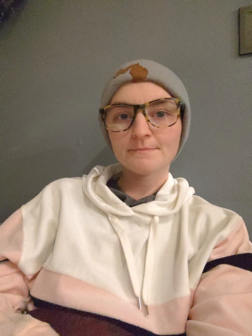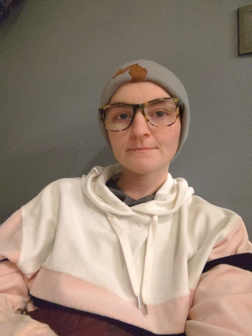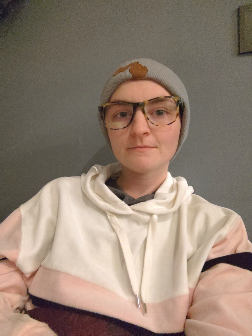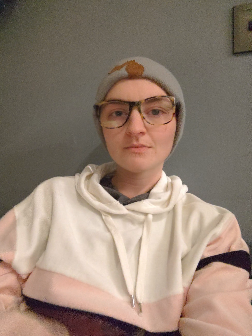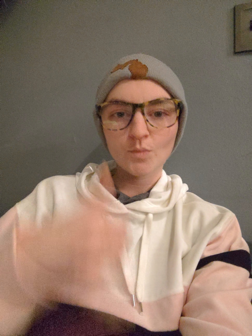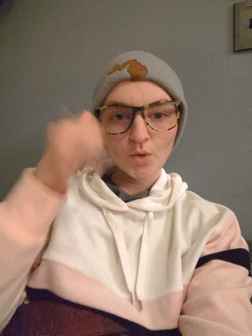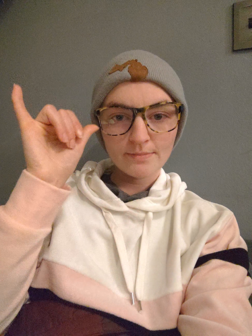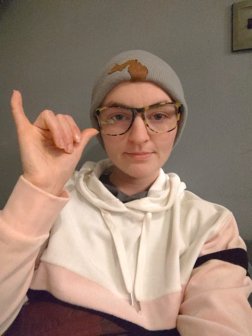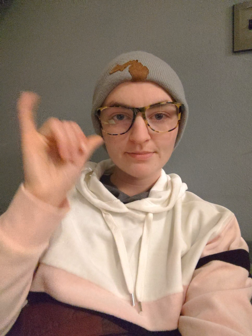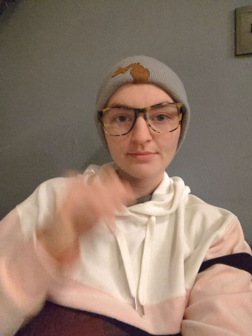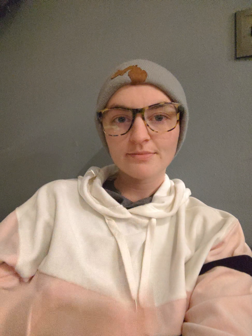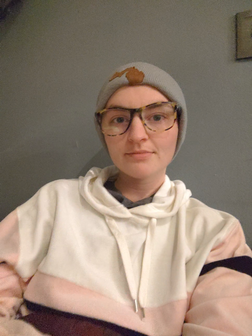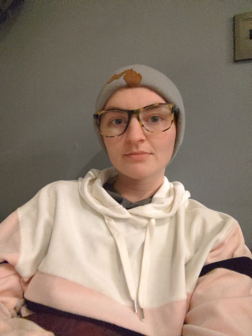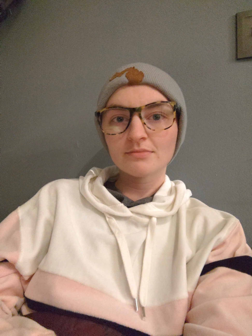cow